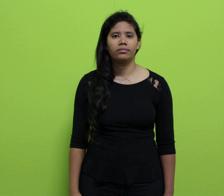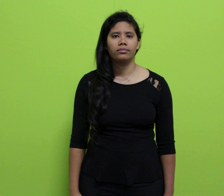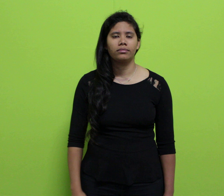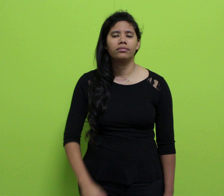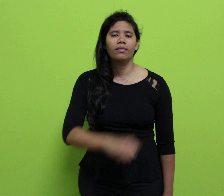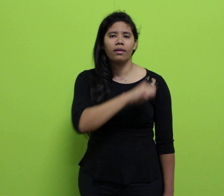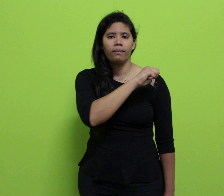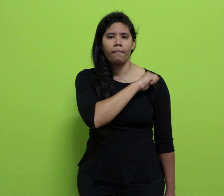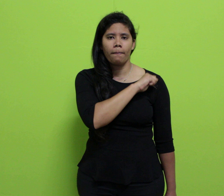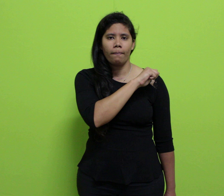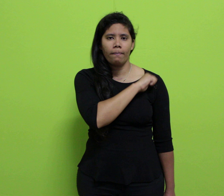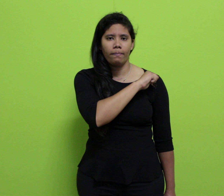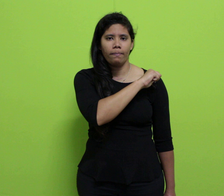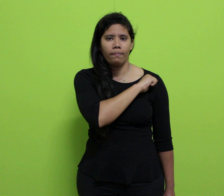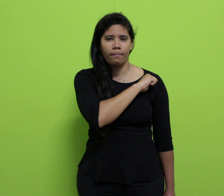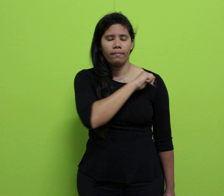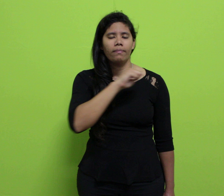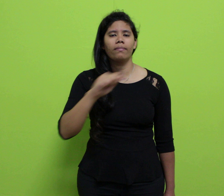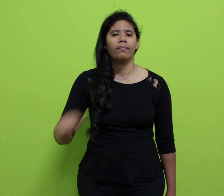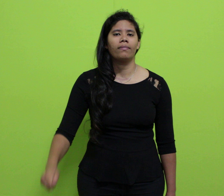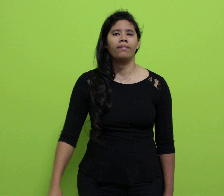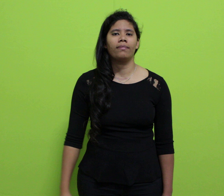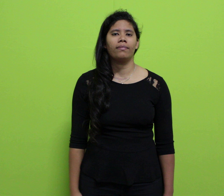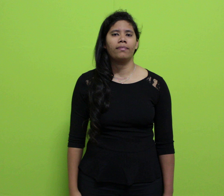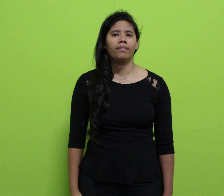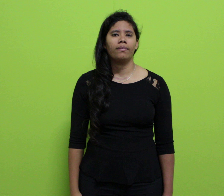aluno